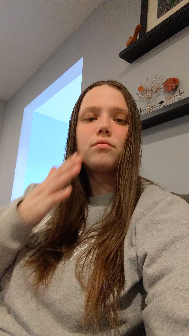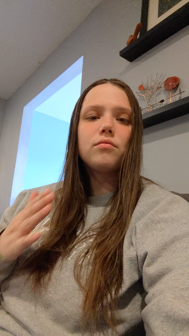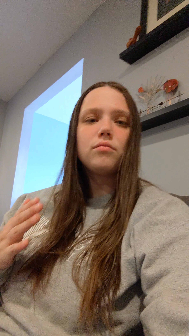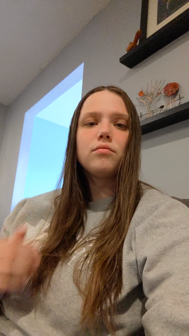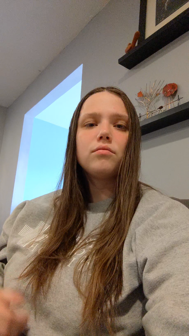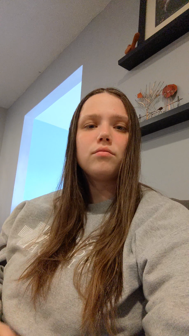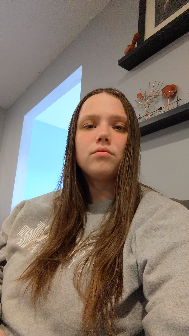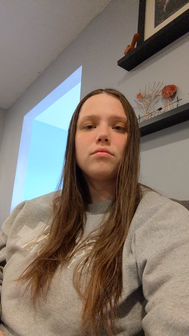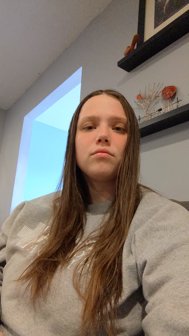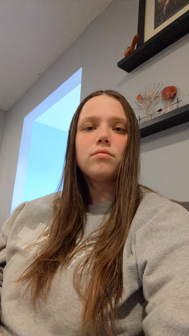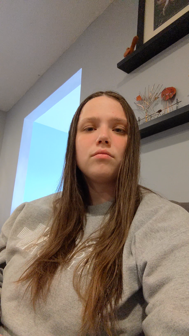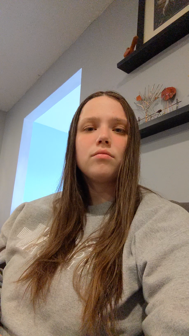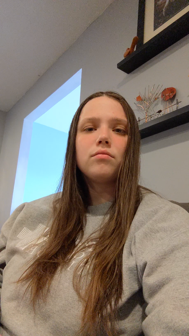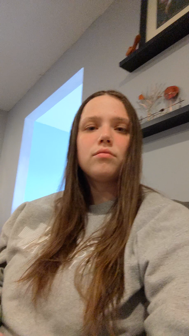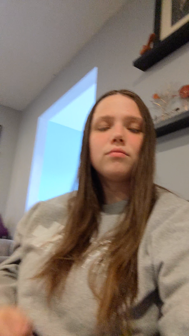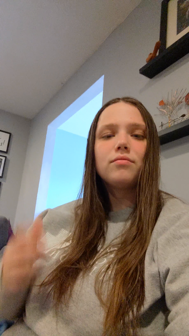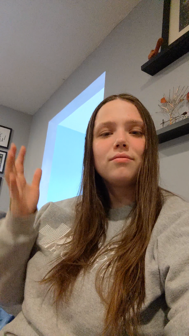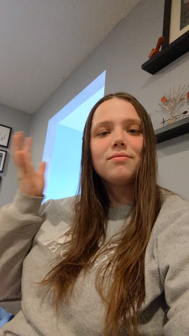pillow